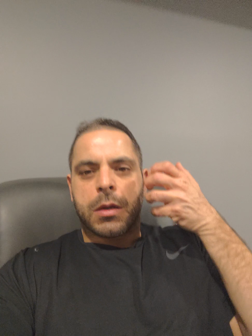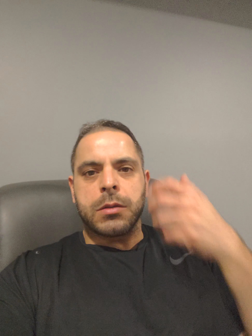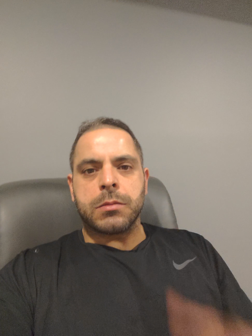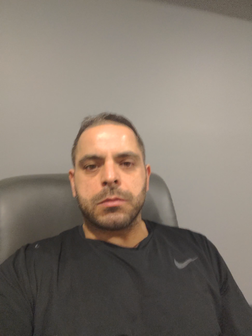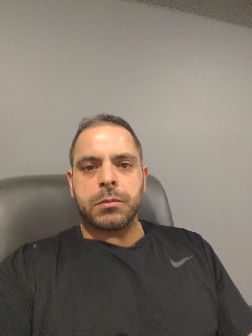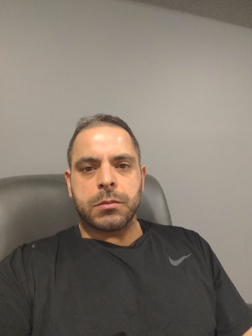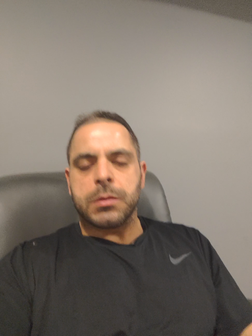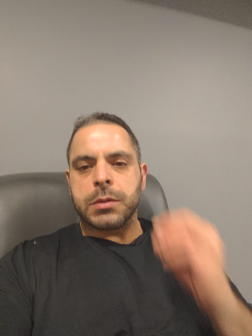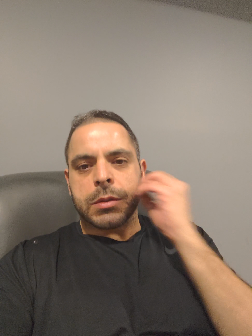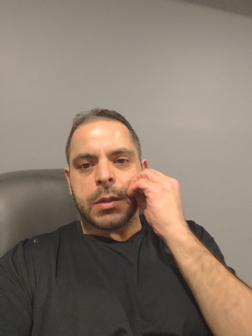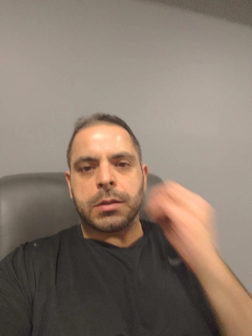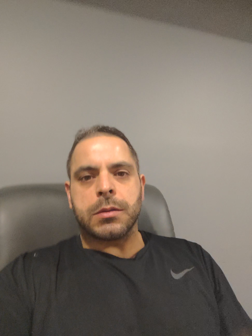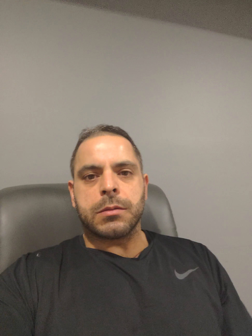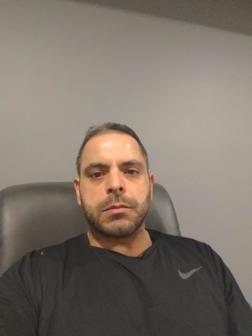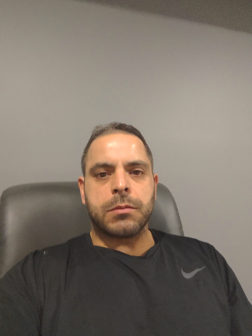kiss